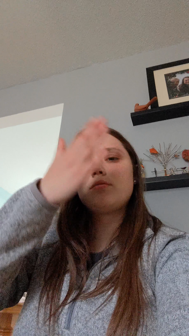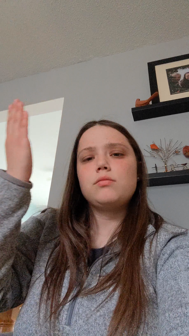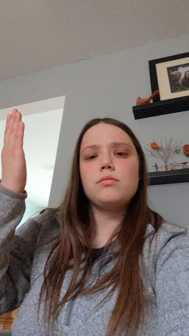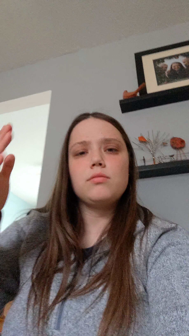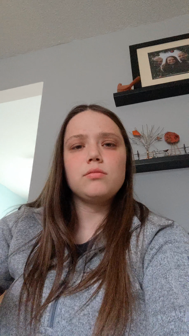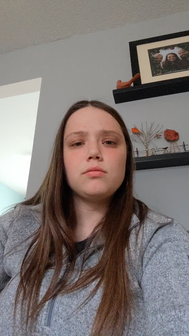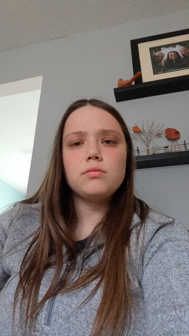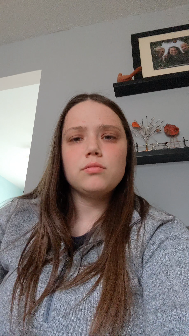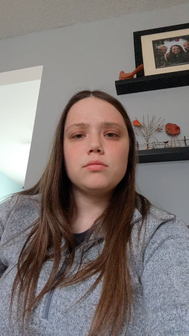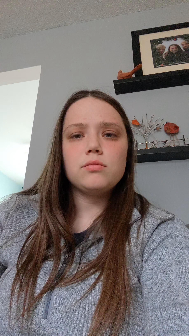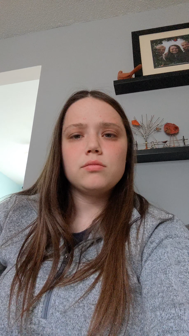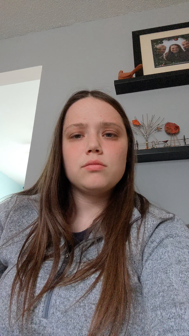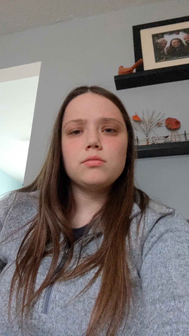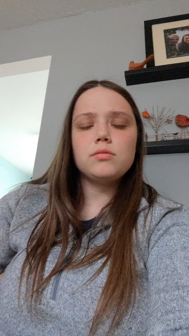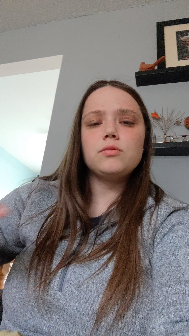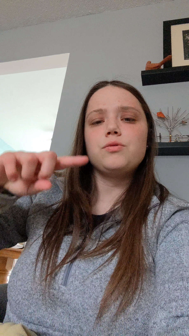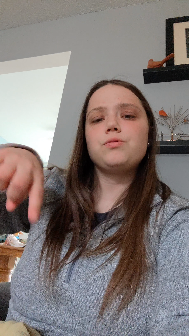around